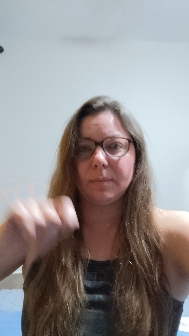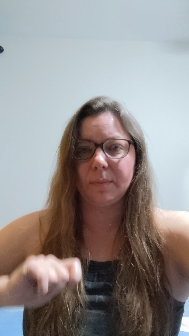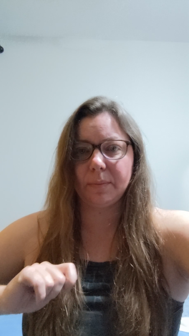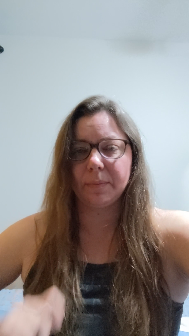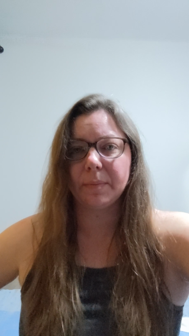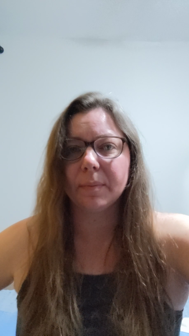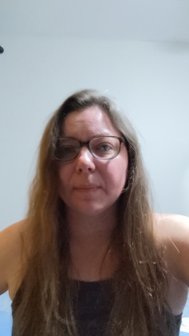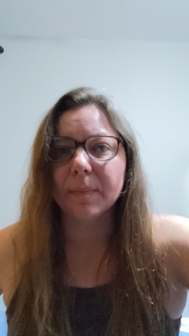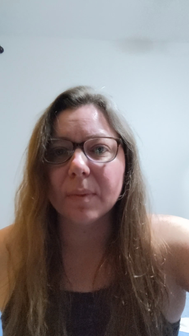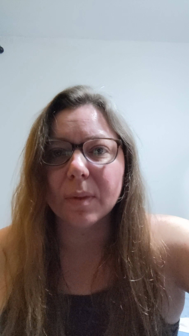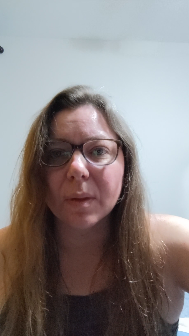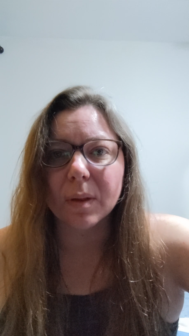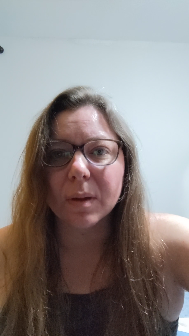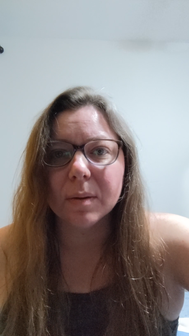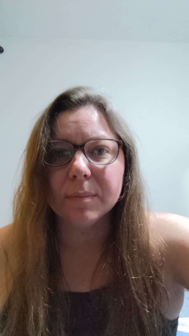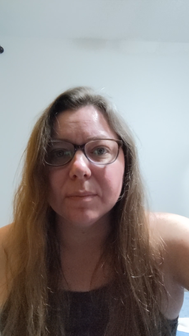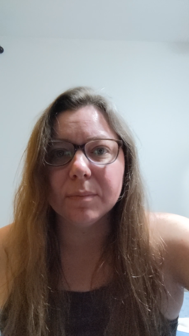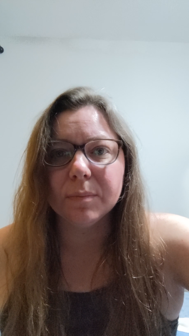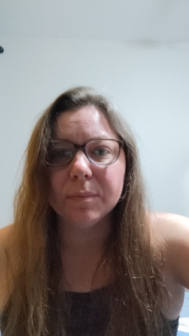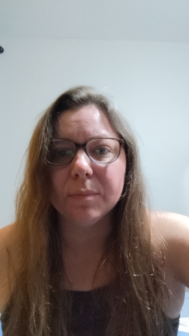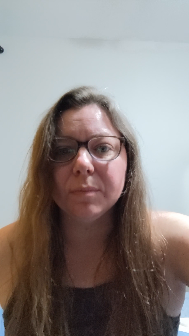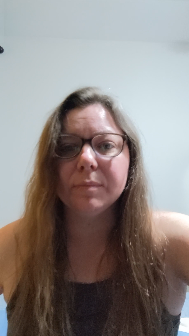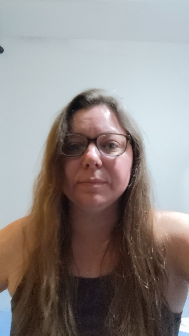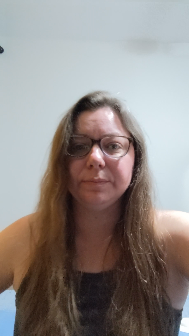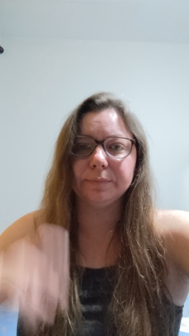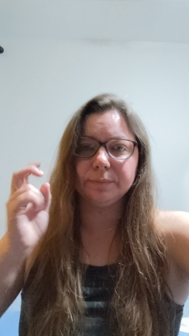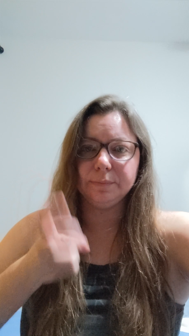hard